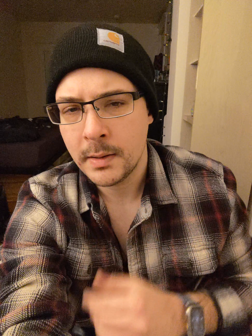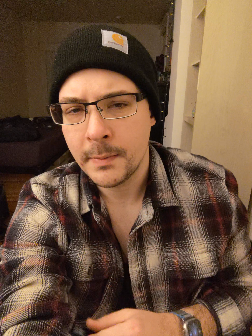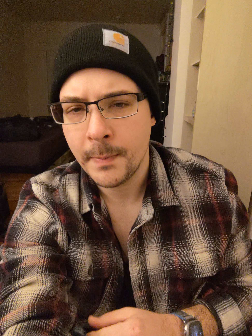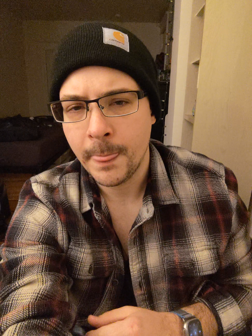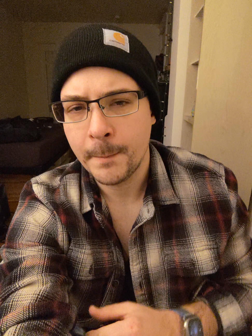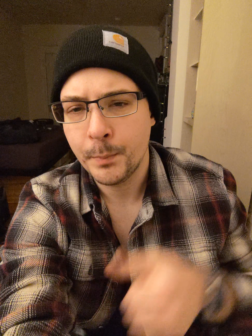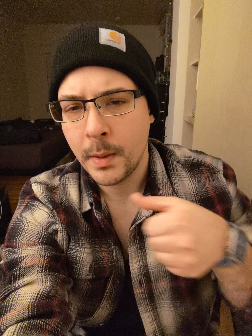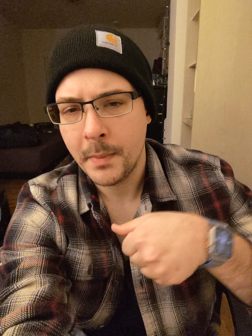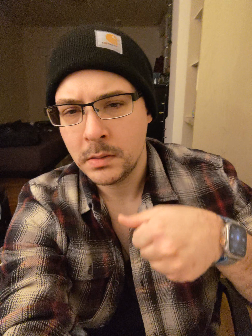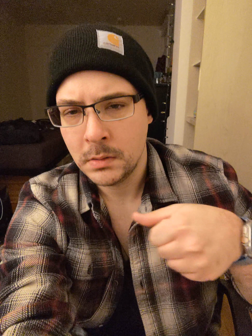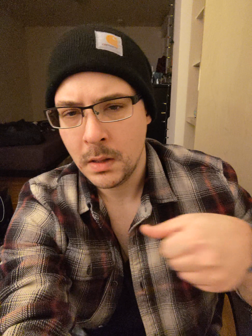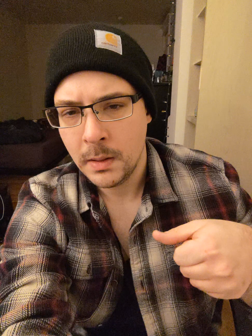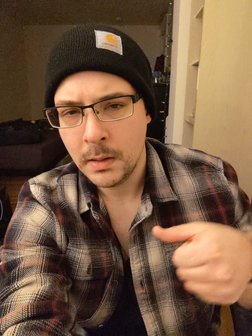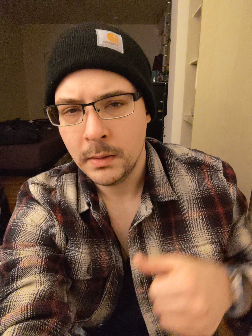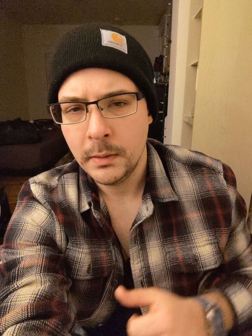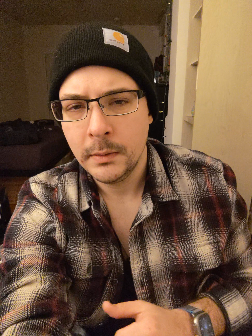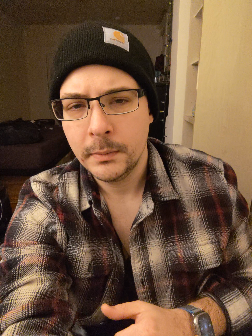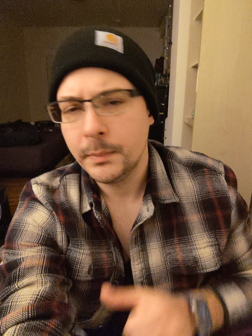puzzle